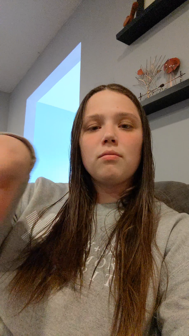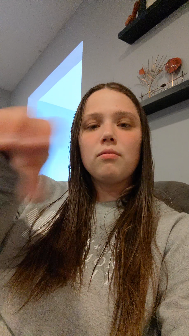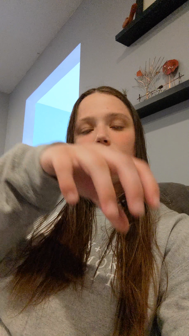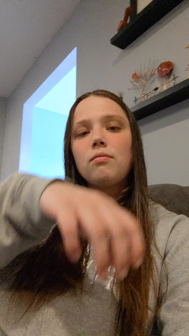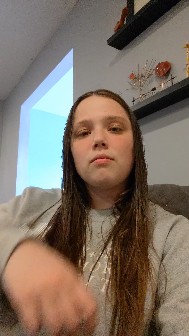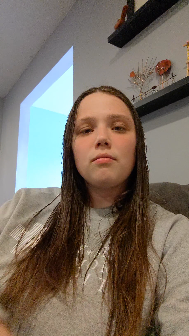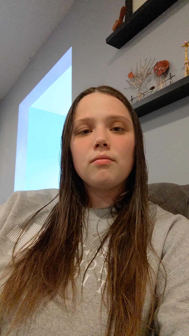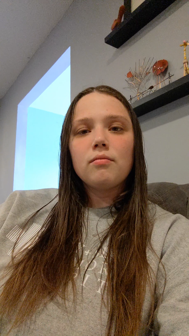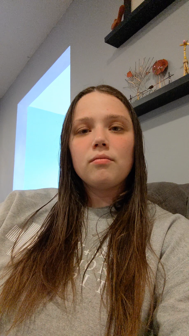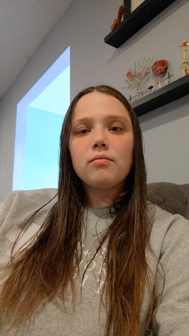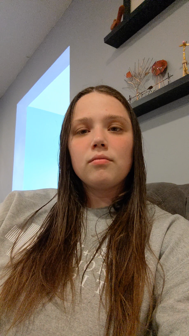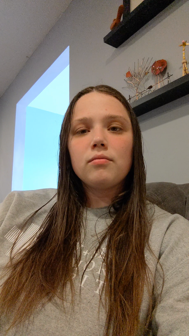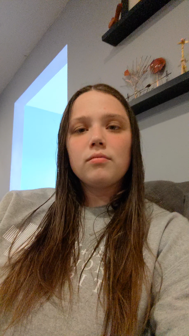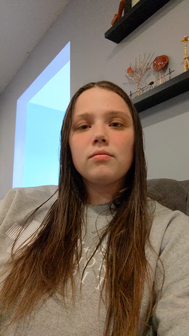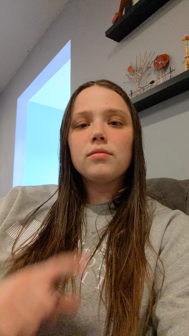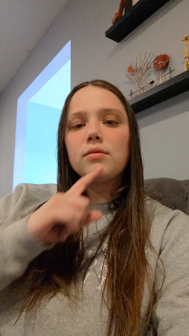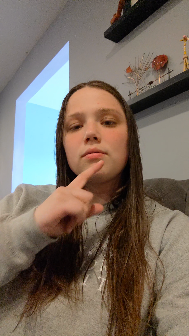is